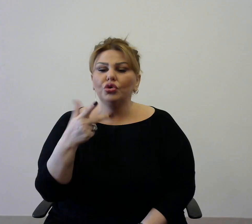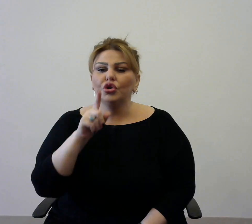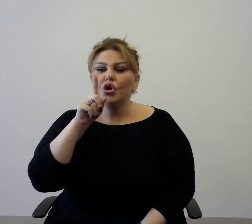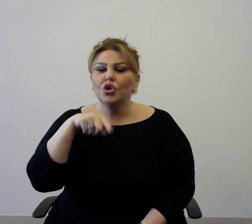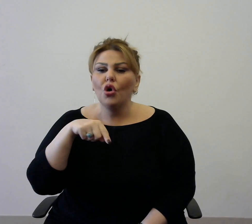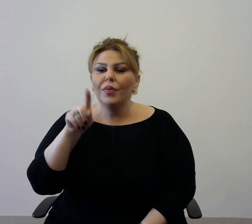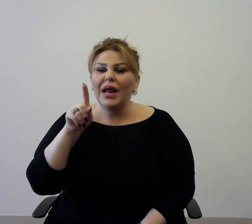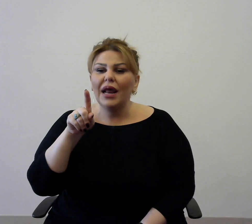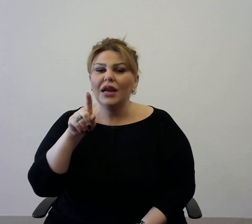saylı